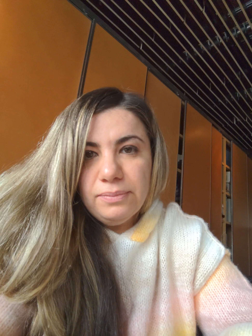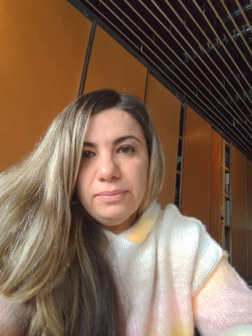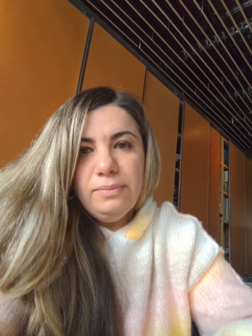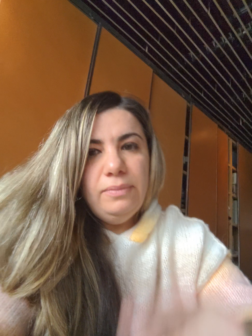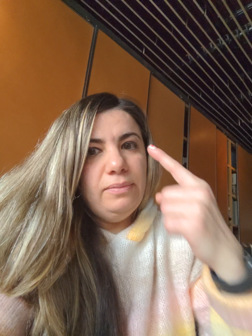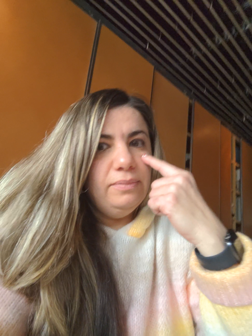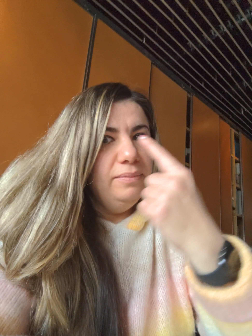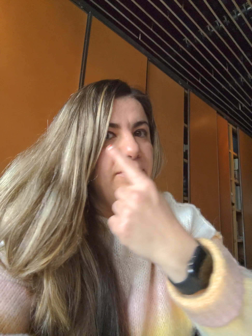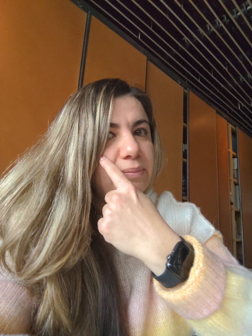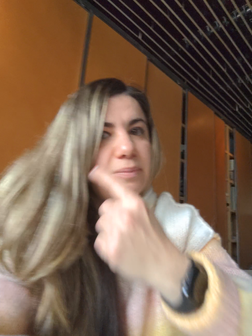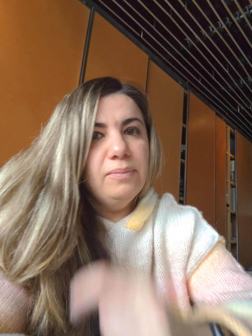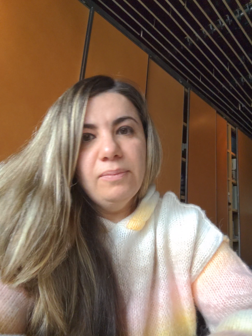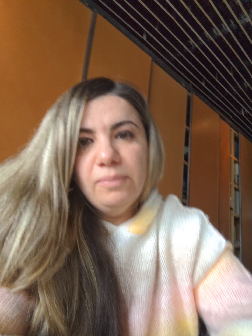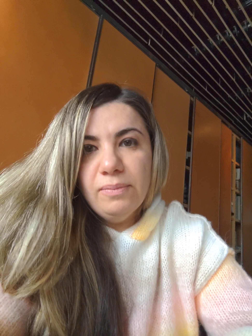eye